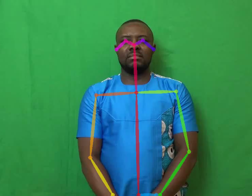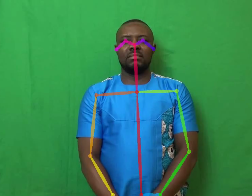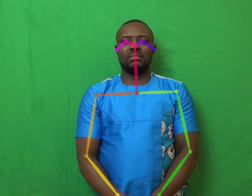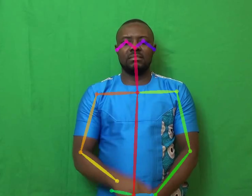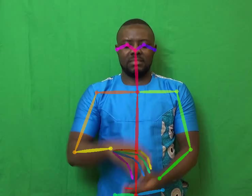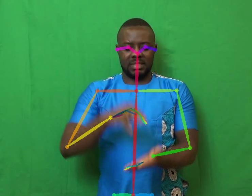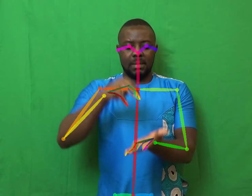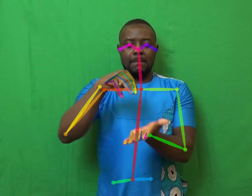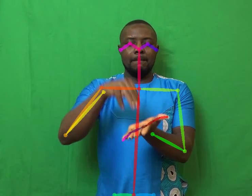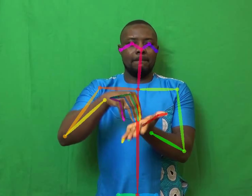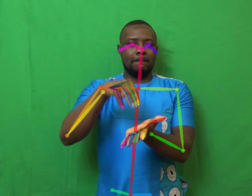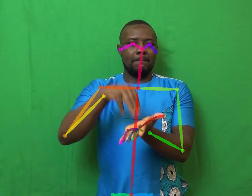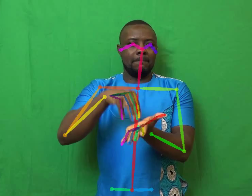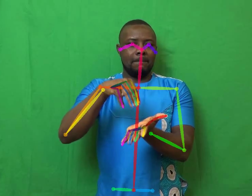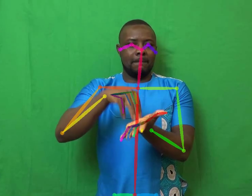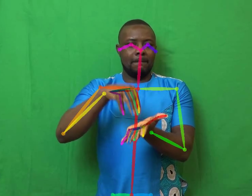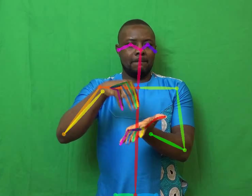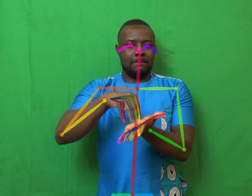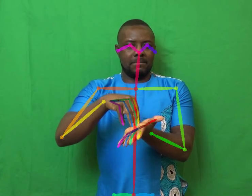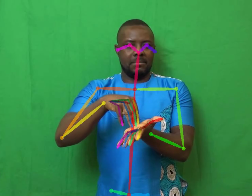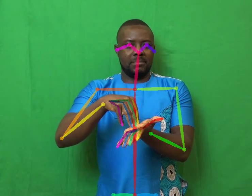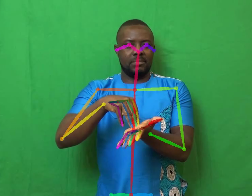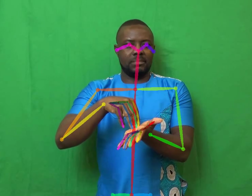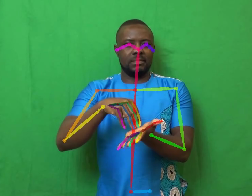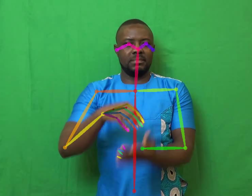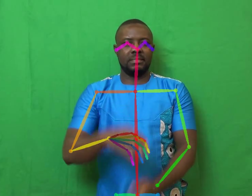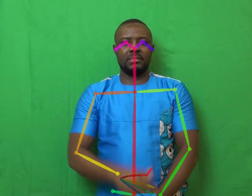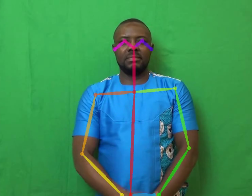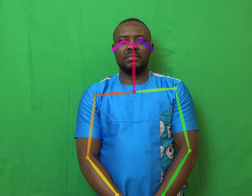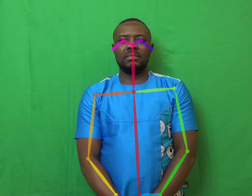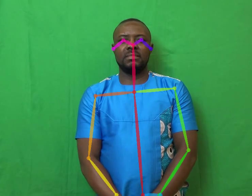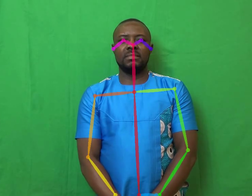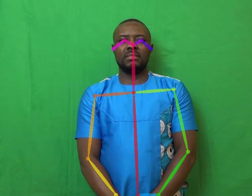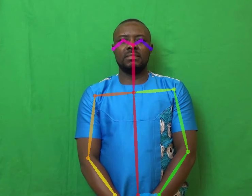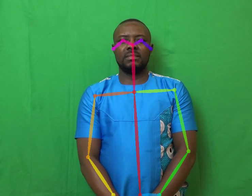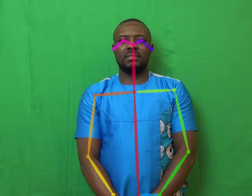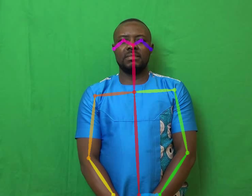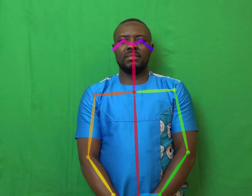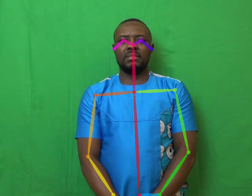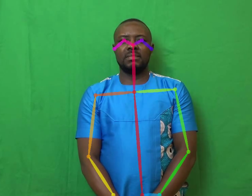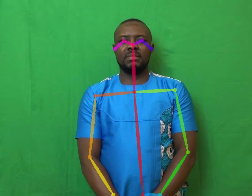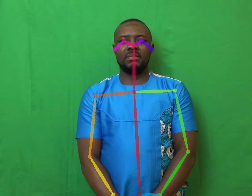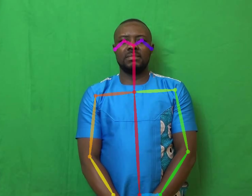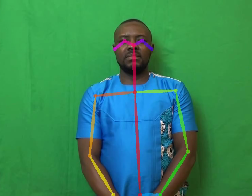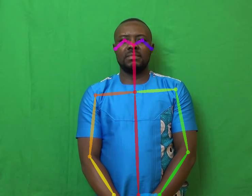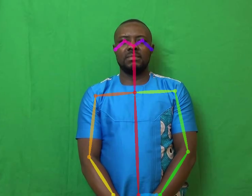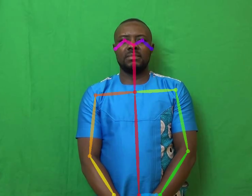Methodist